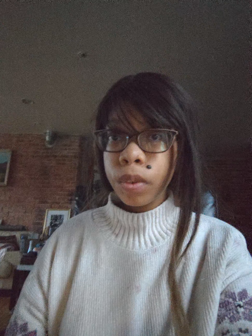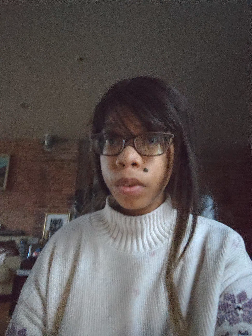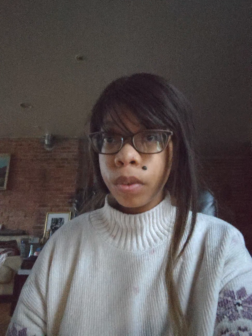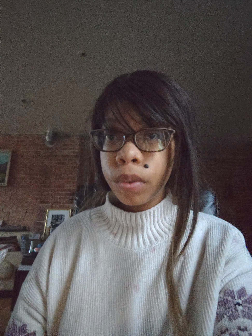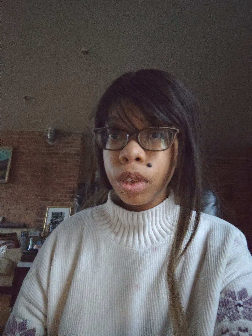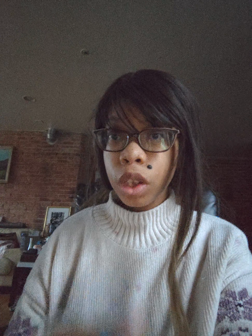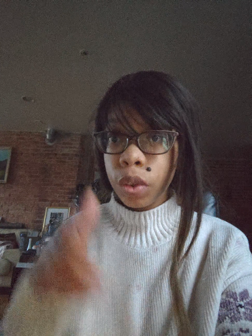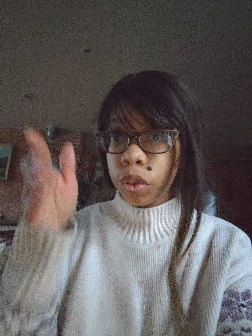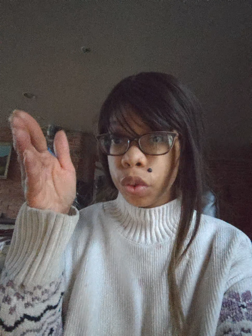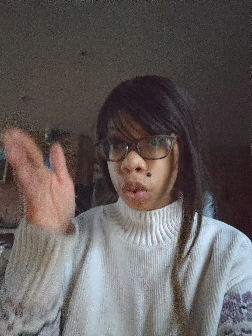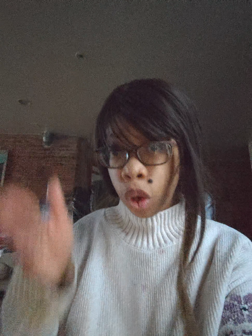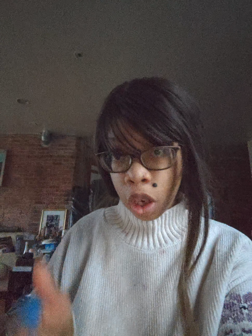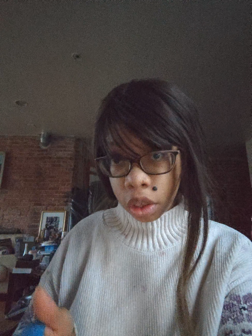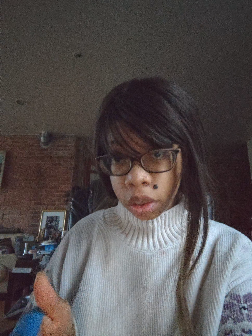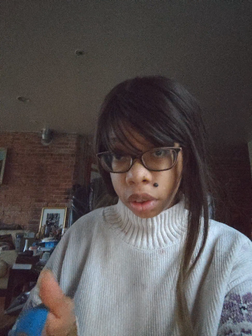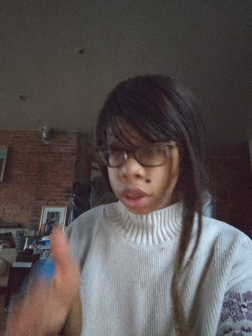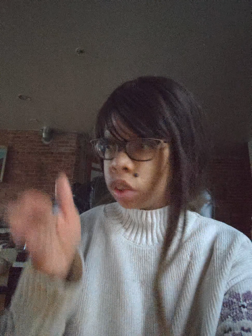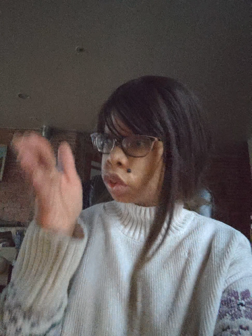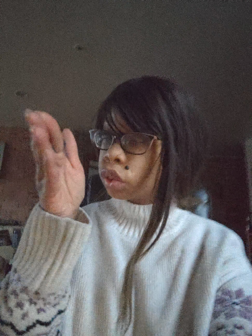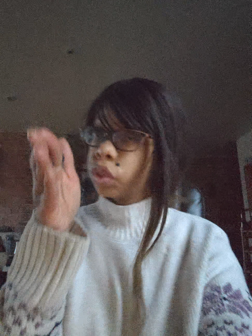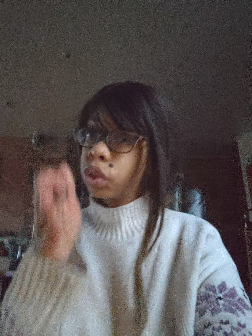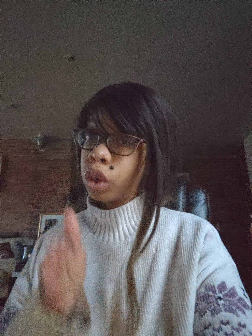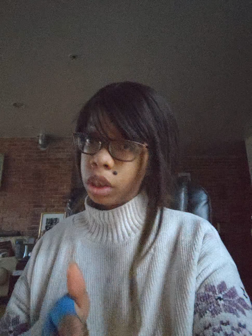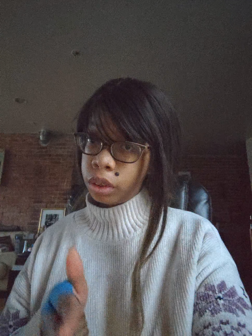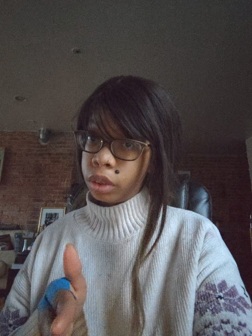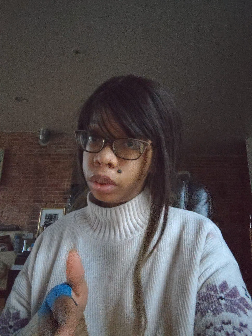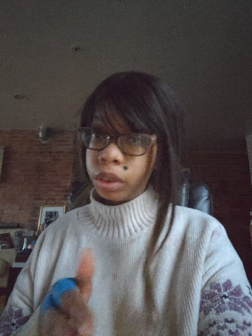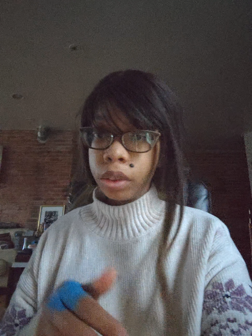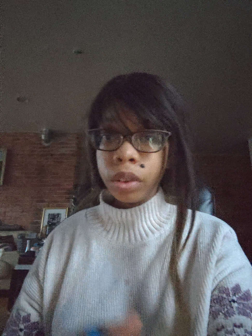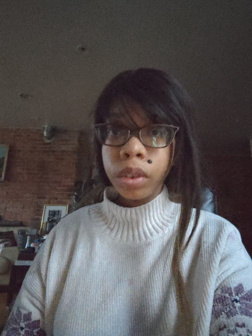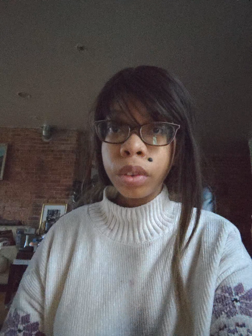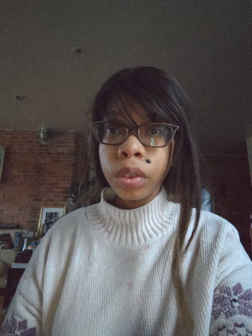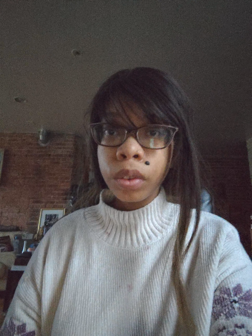person